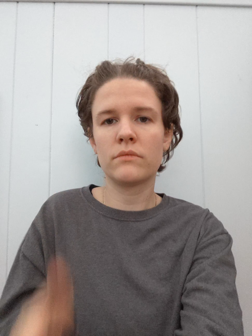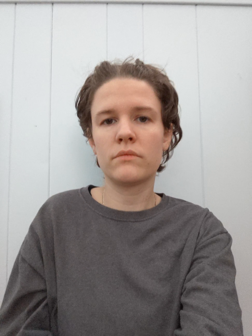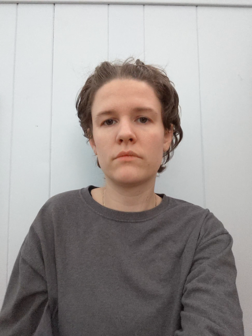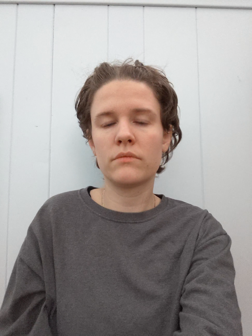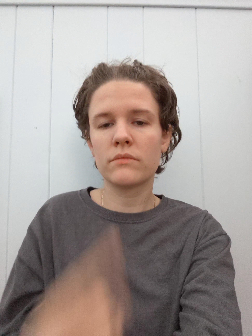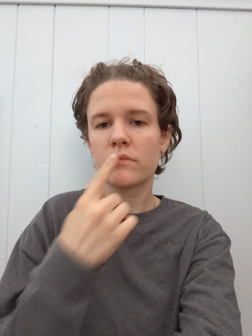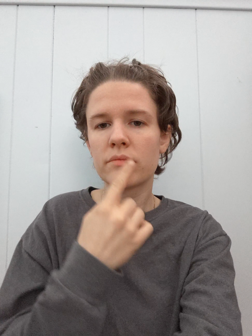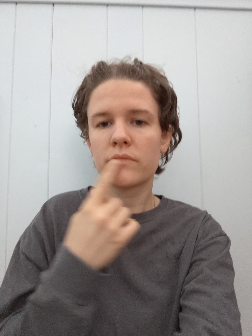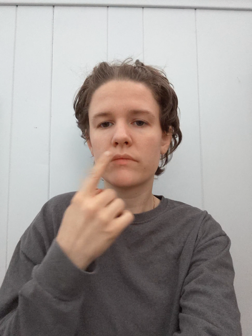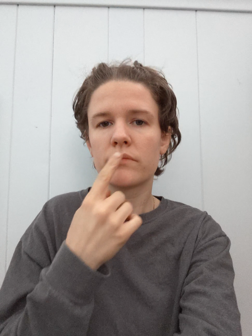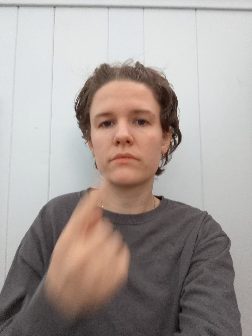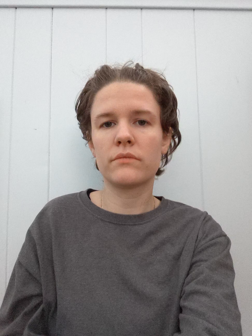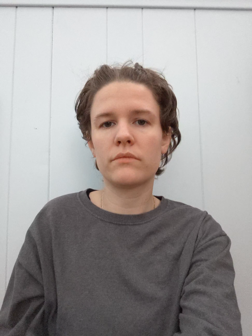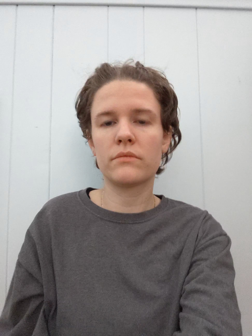lips